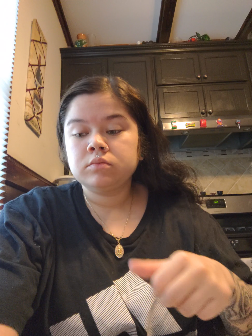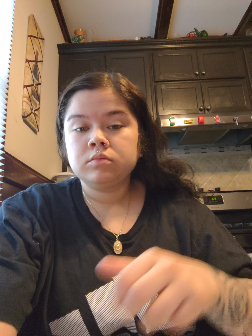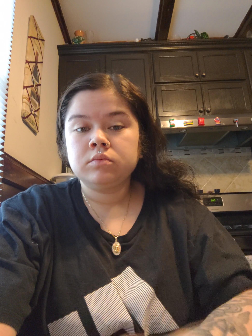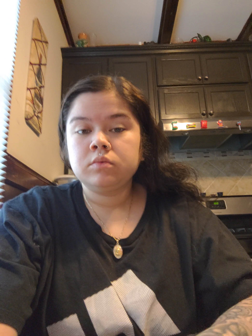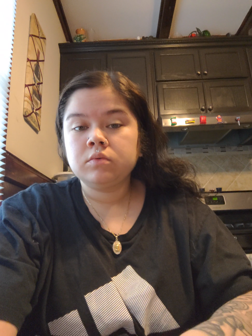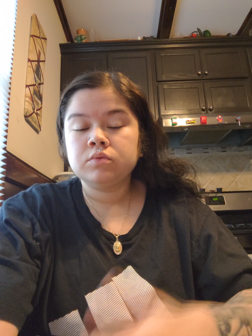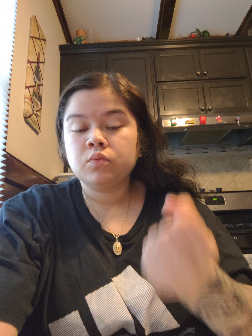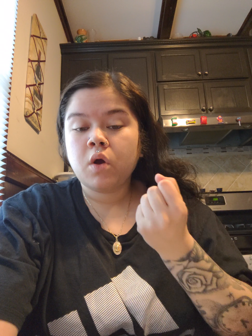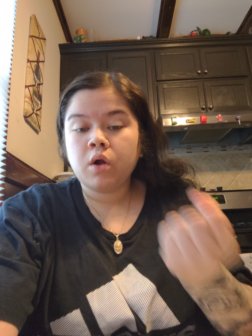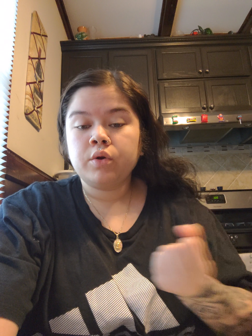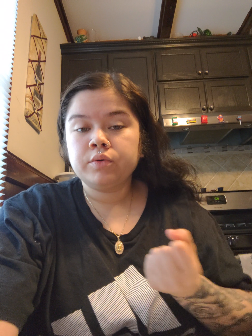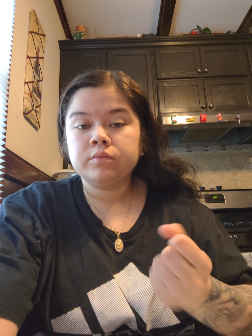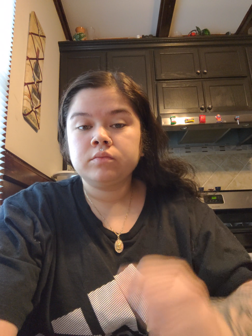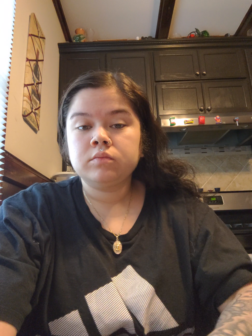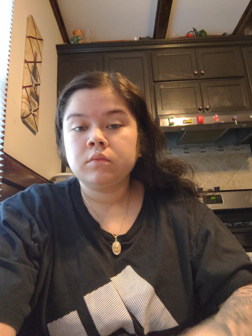drawer